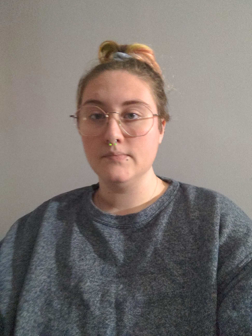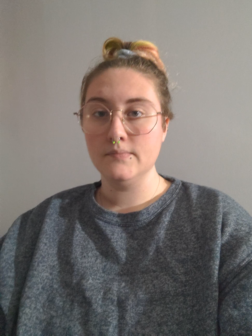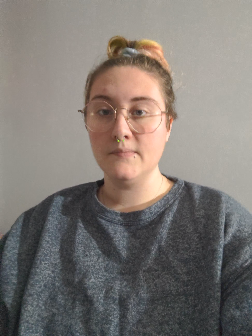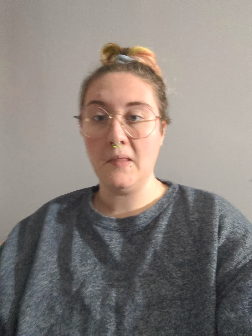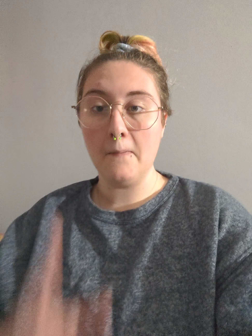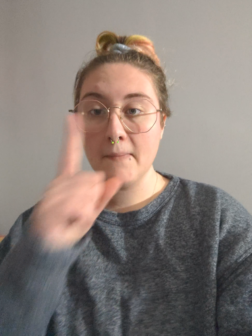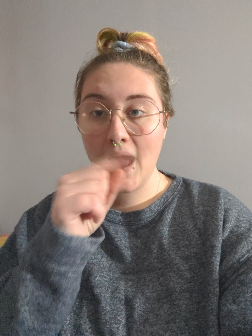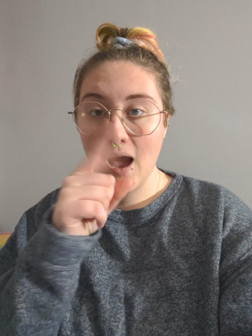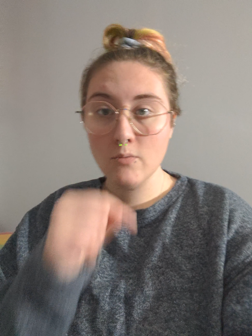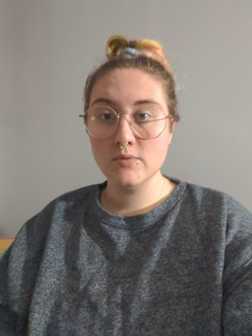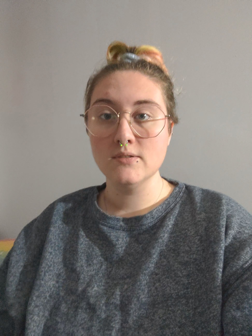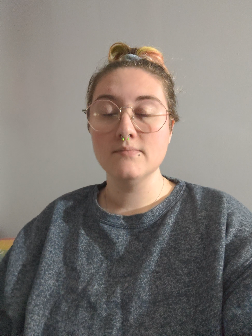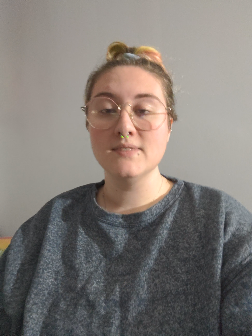mouse